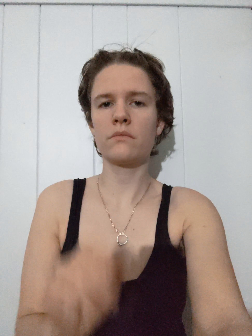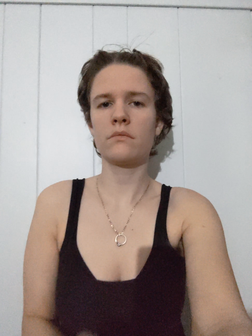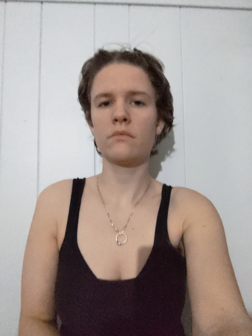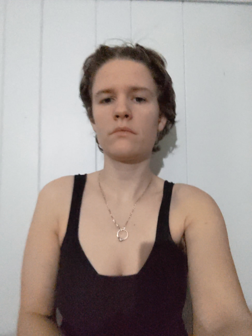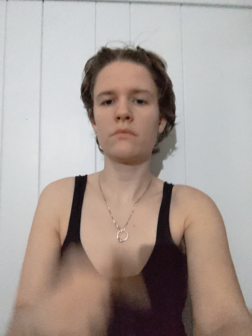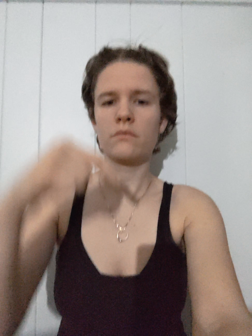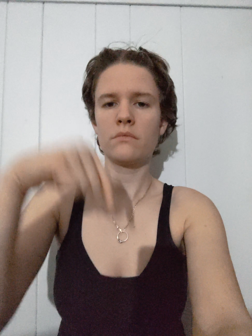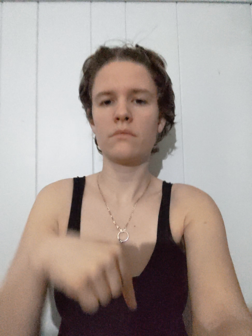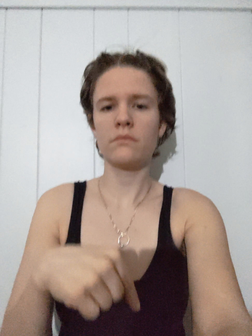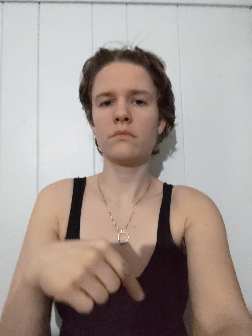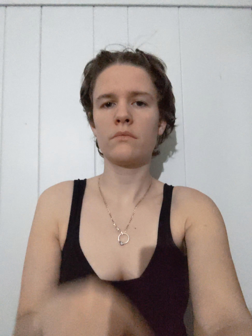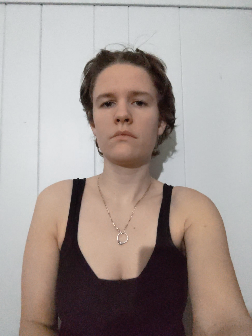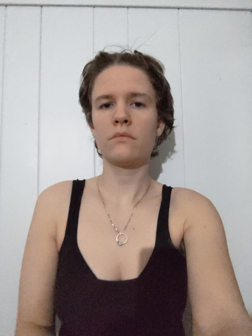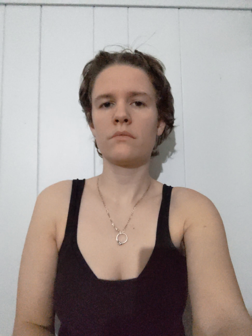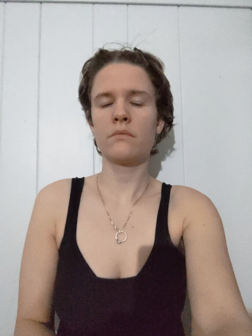down